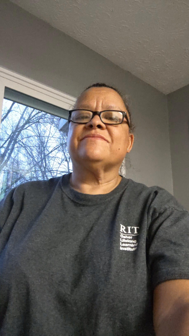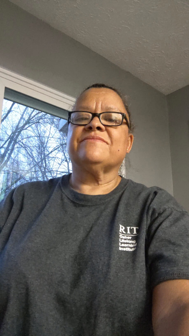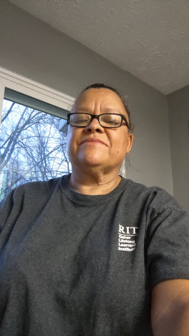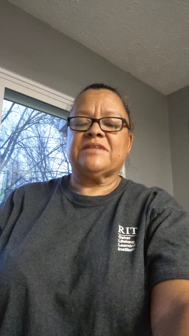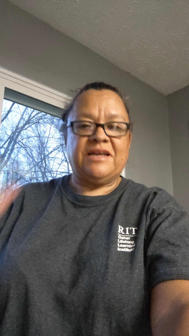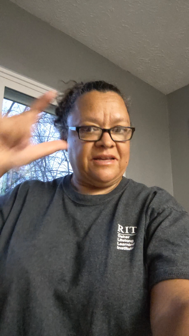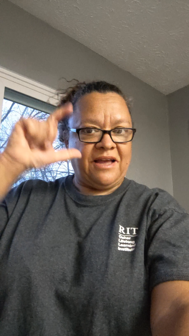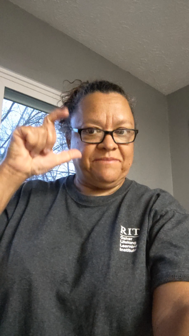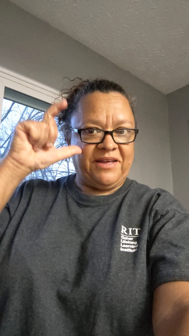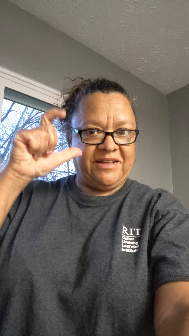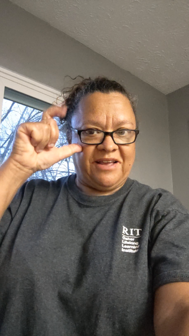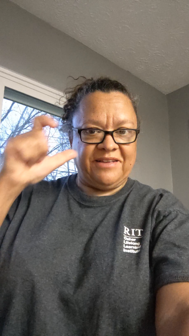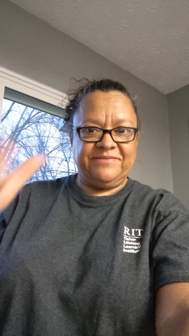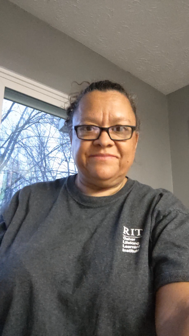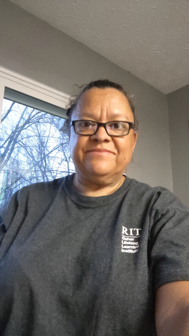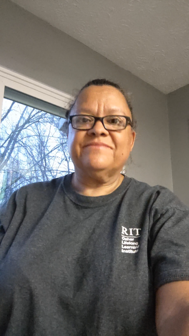camera